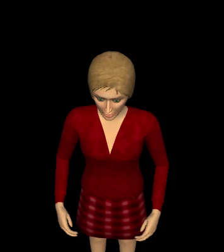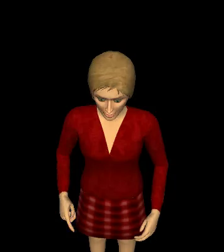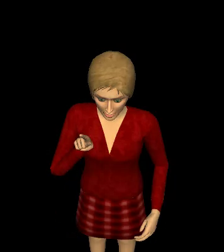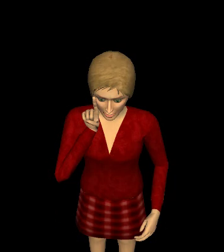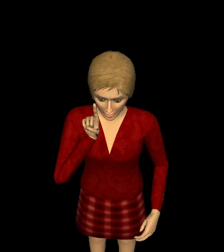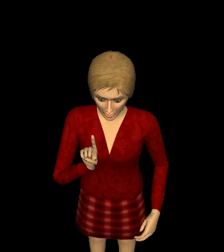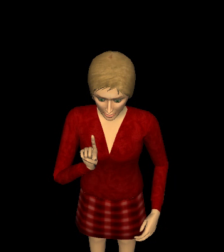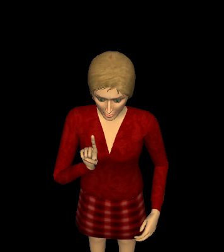امرأة